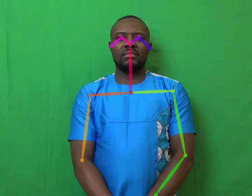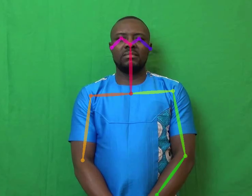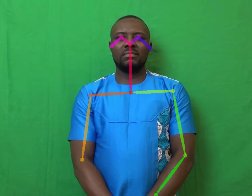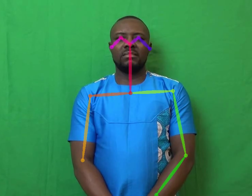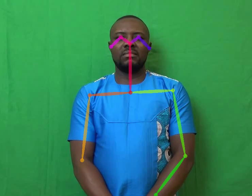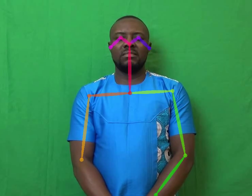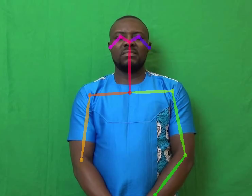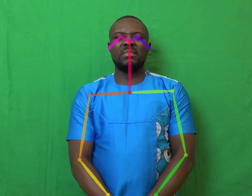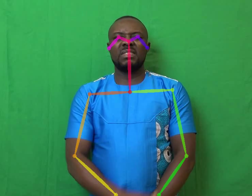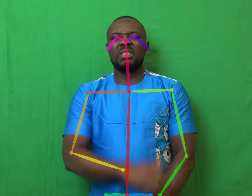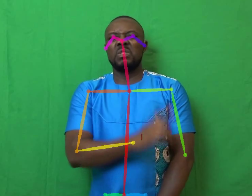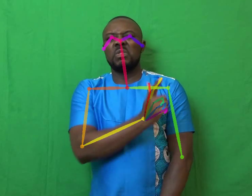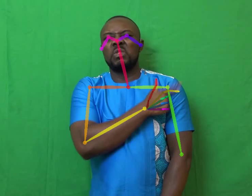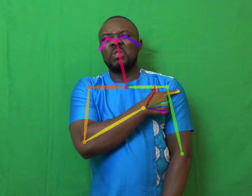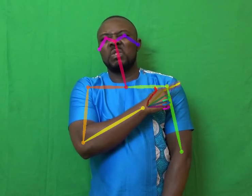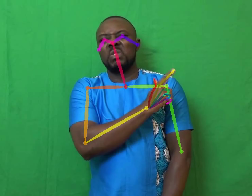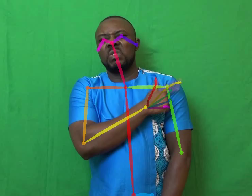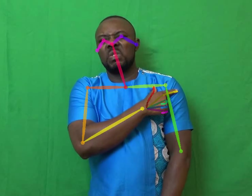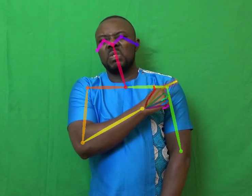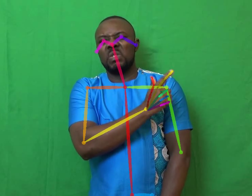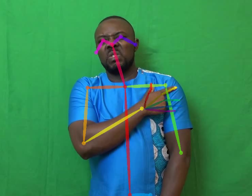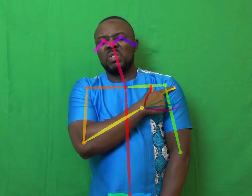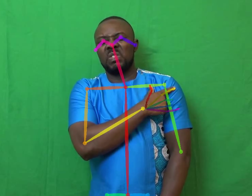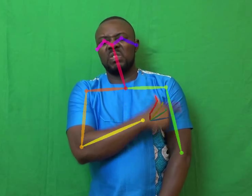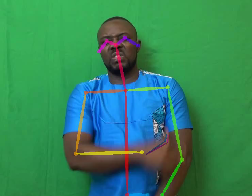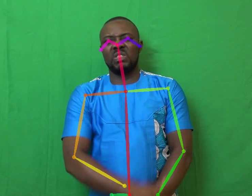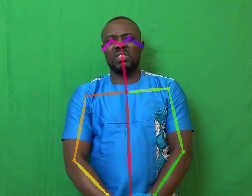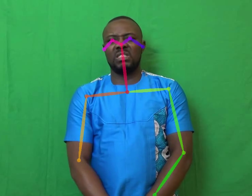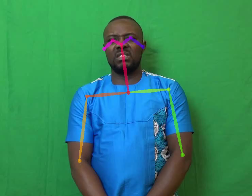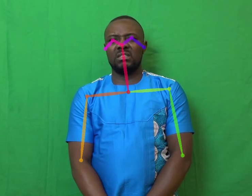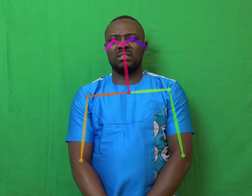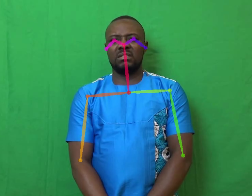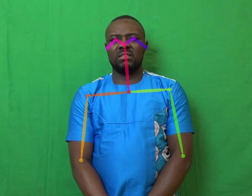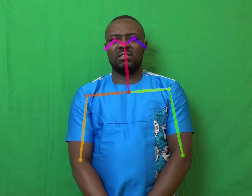lazy